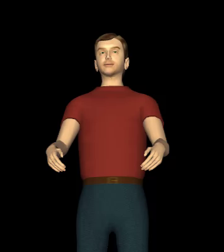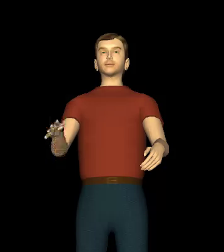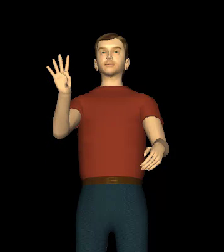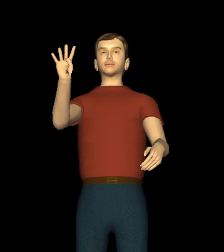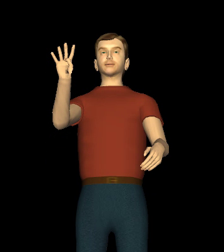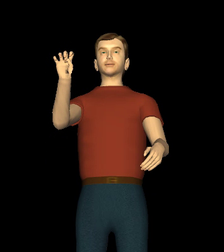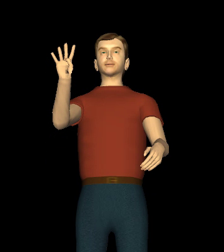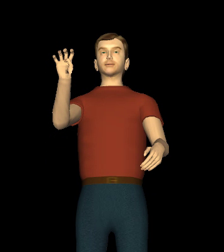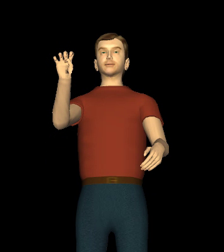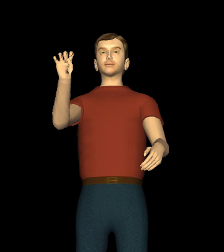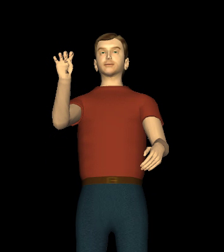40